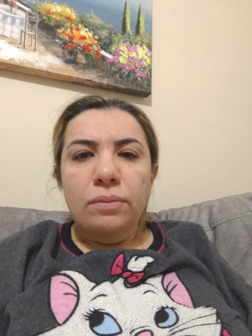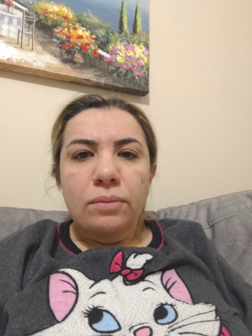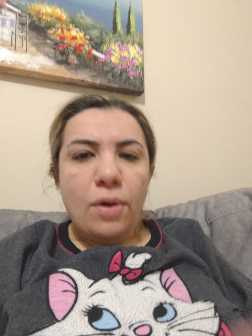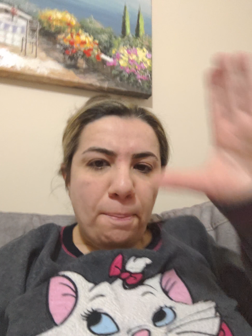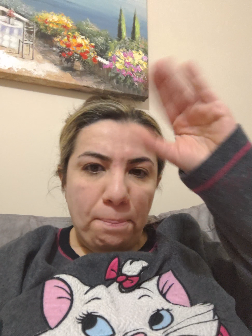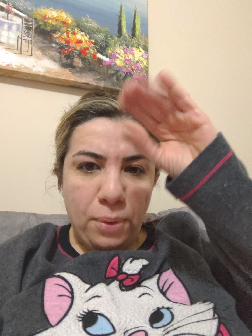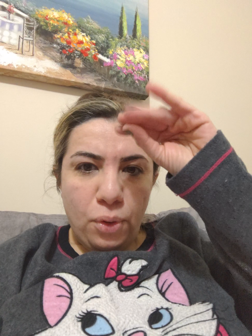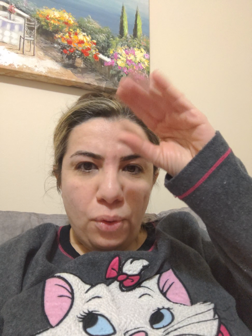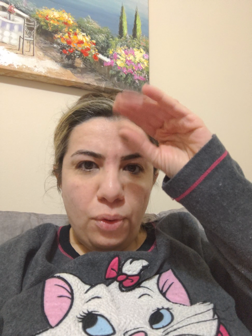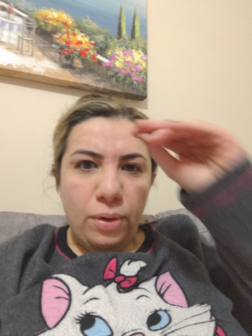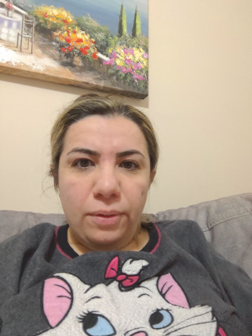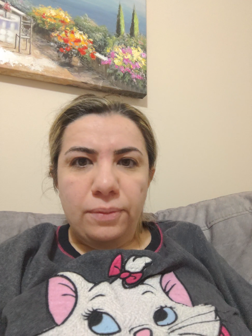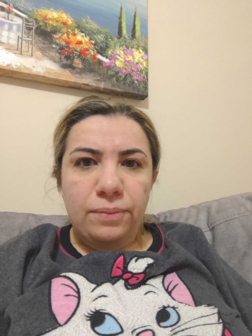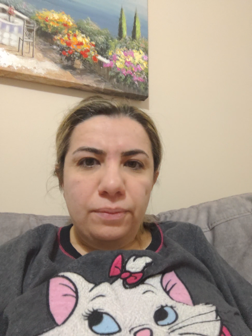boy